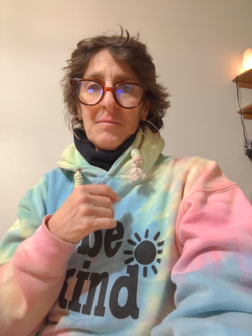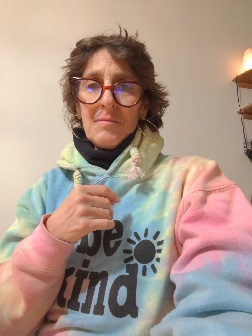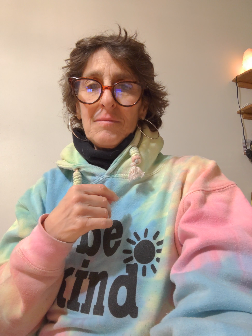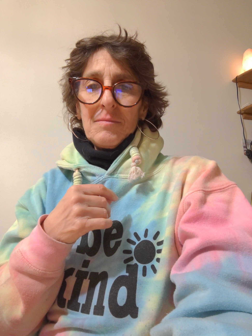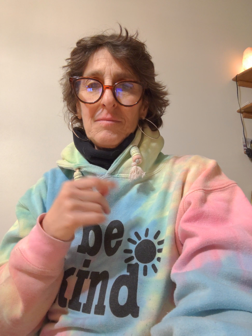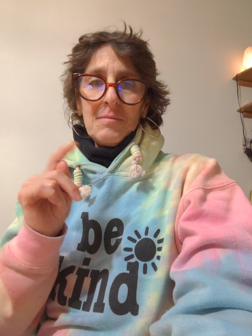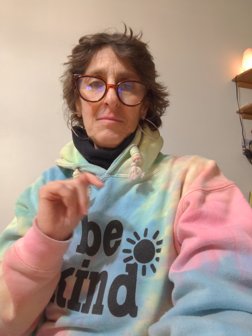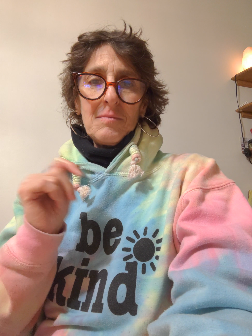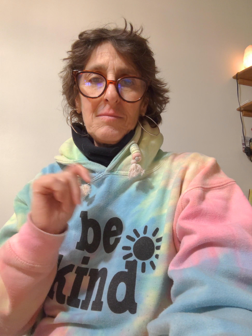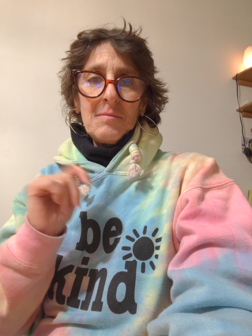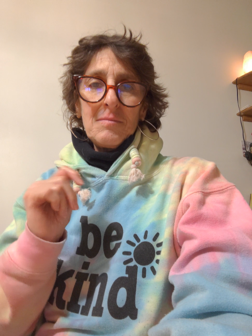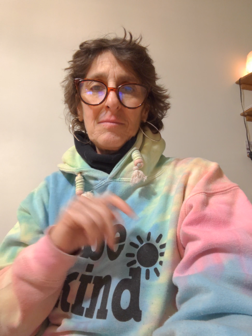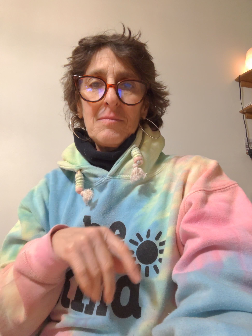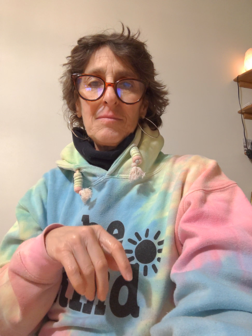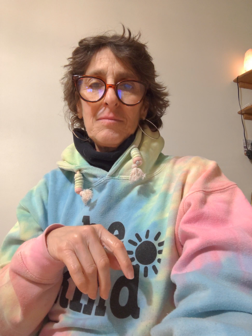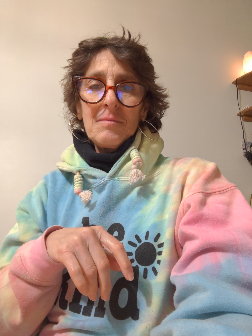potty